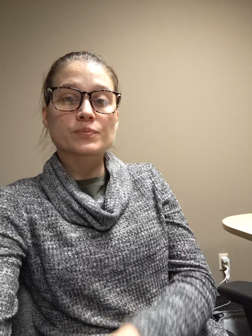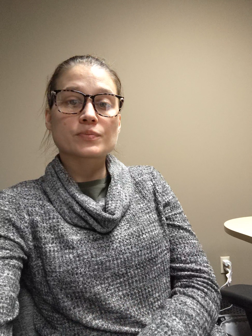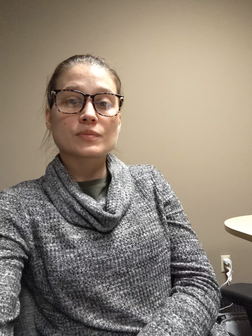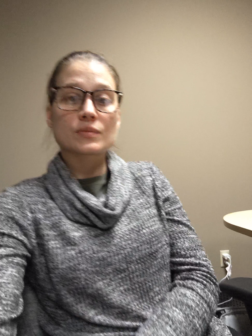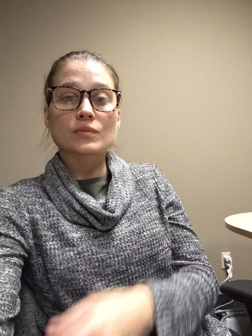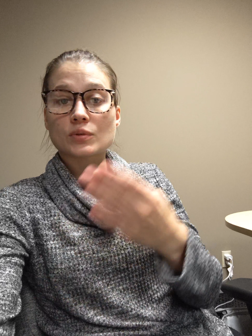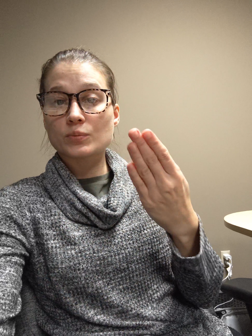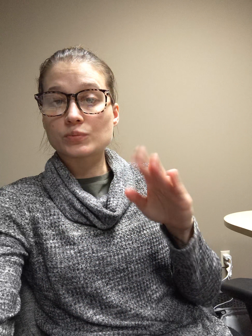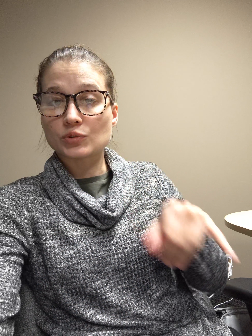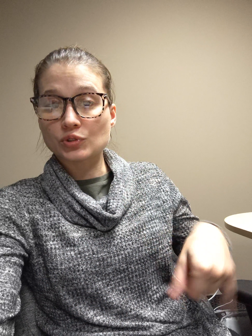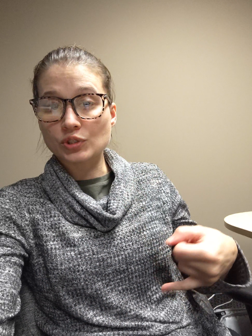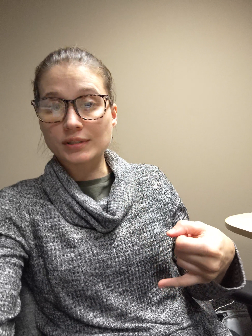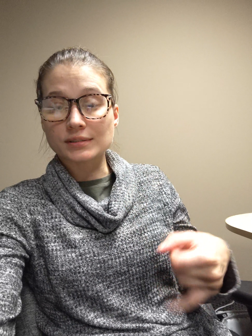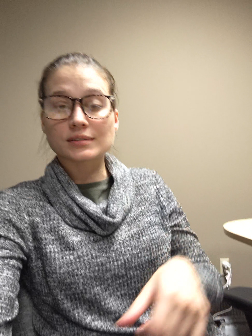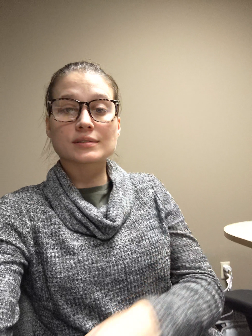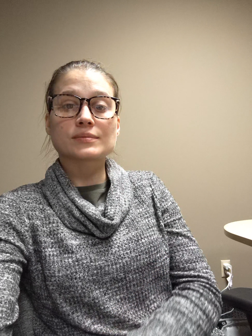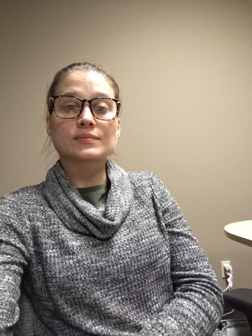jeans